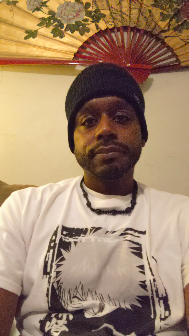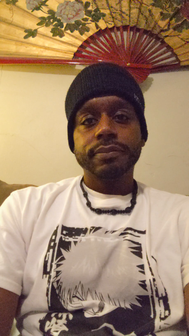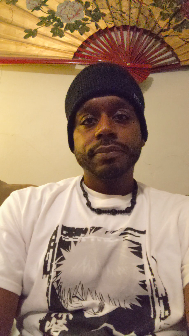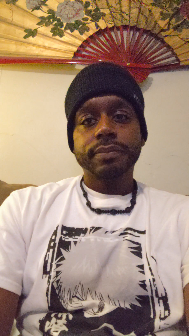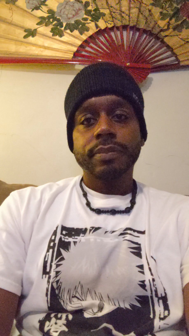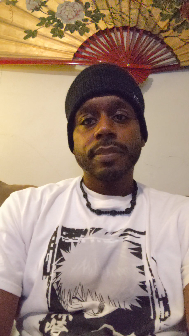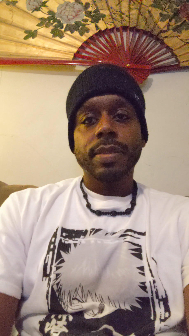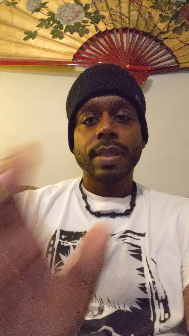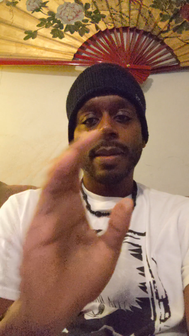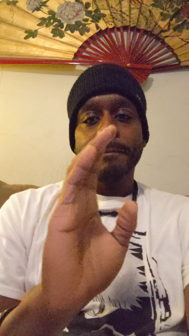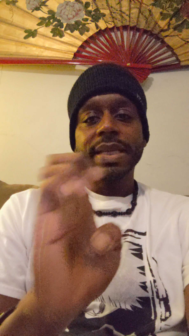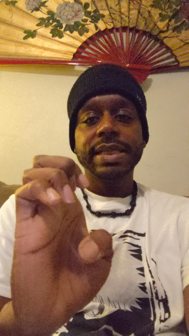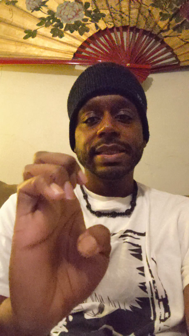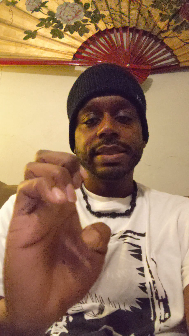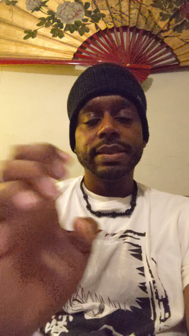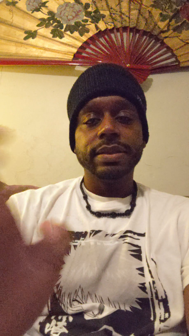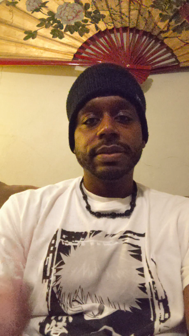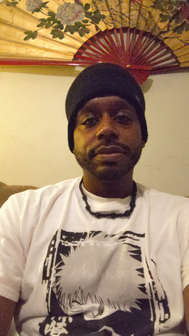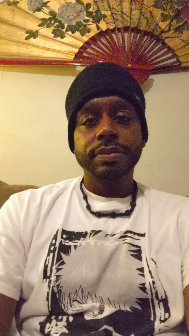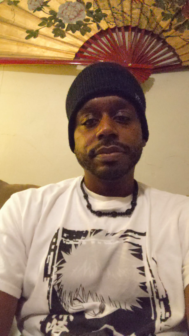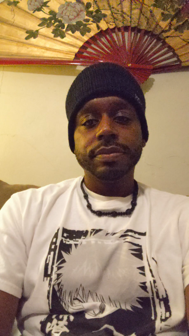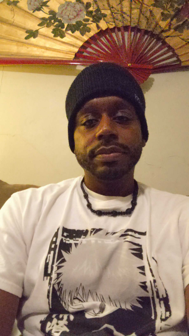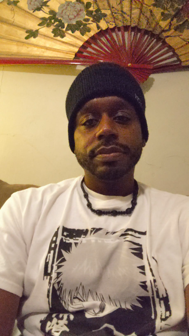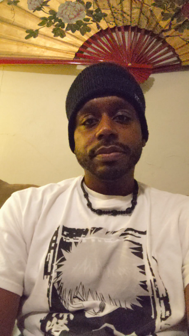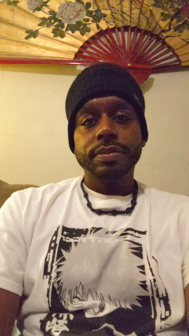be